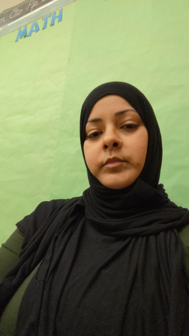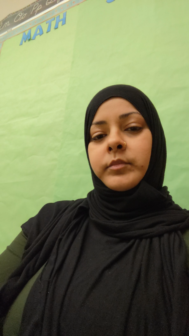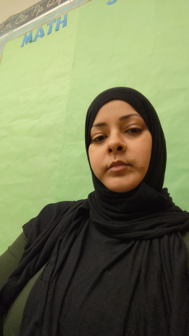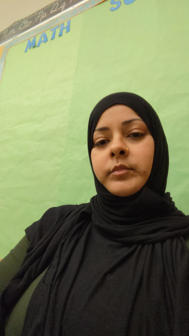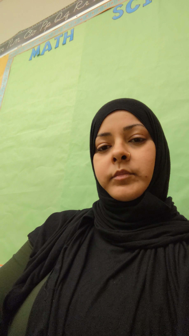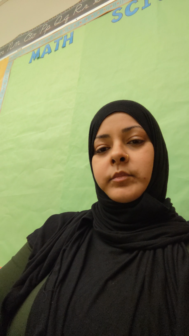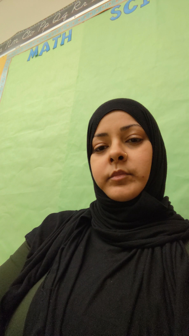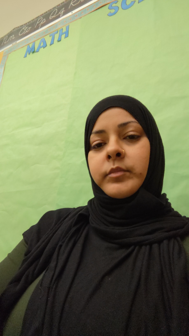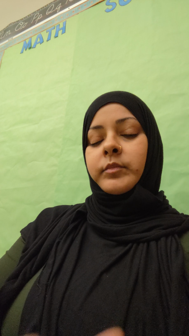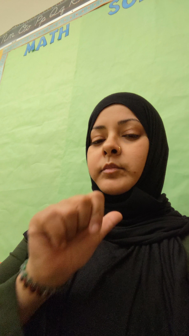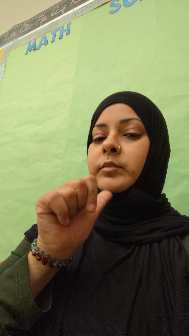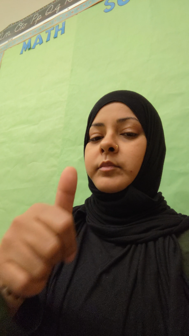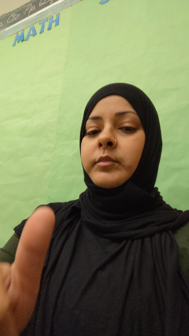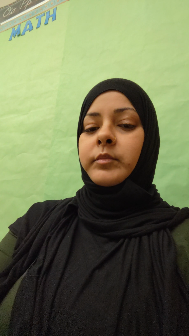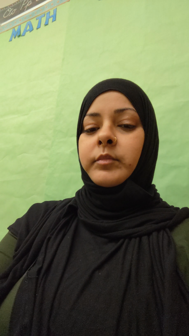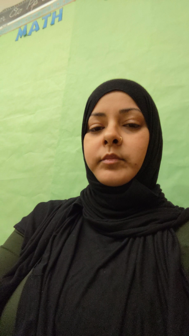don't